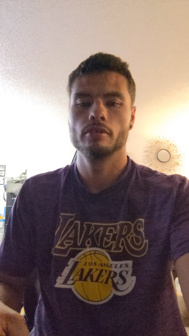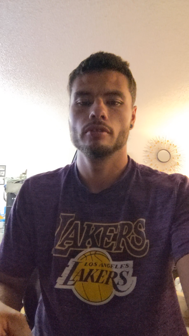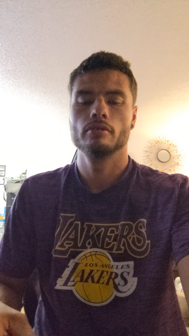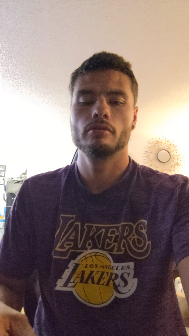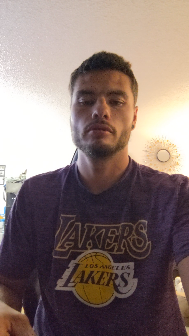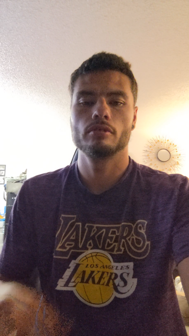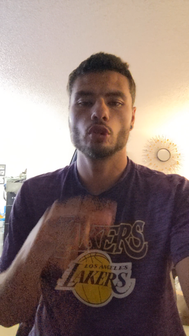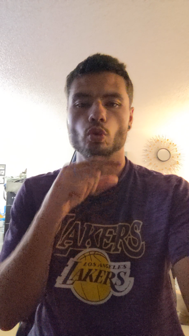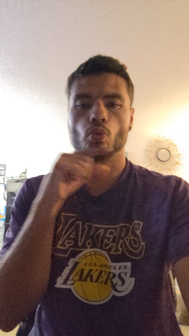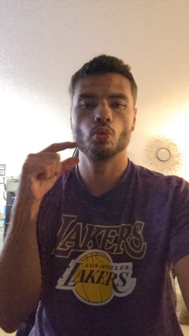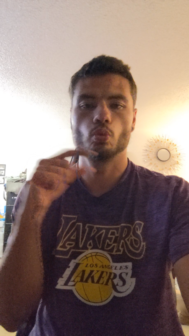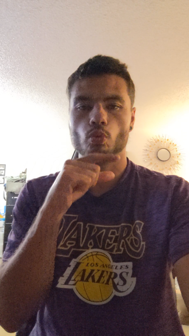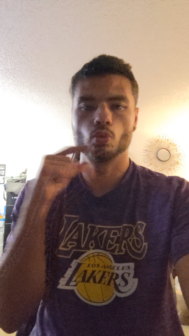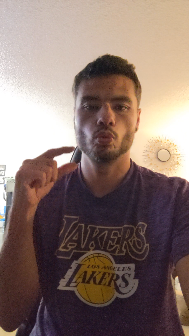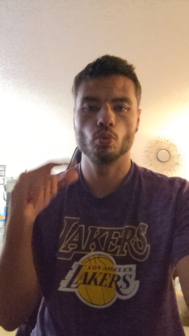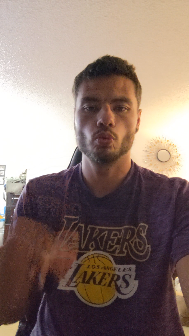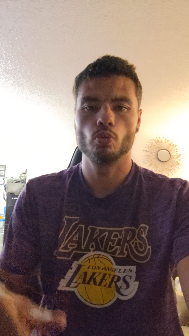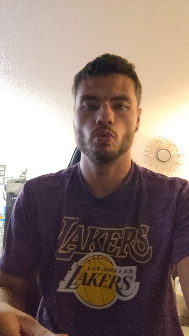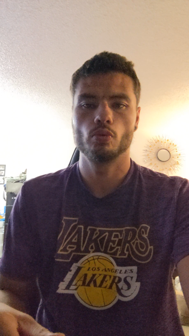glue